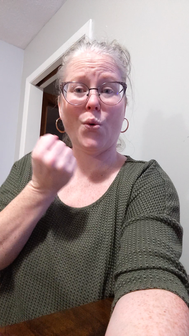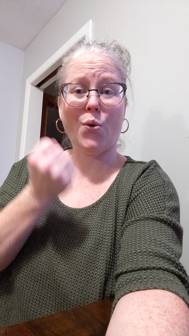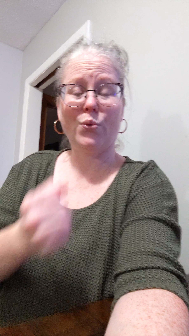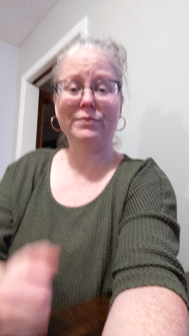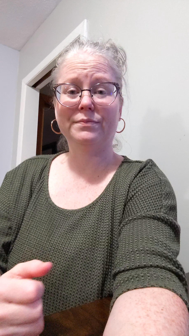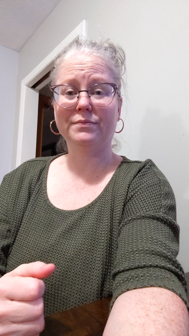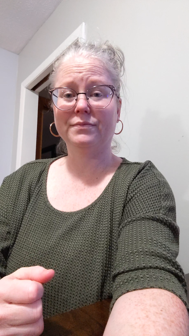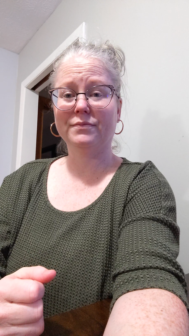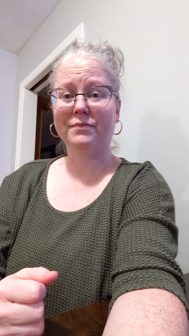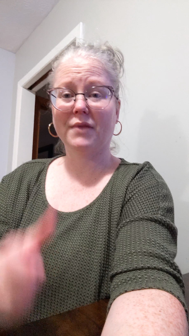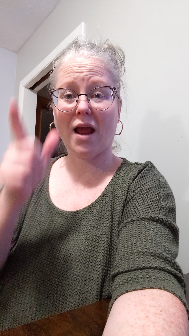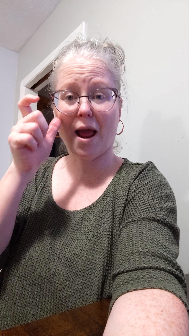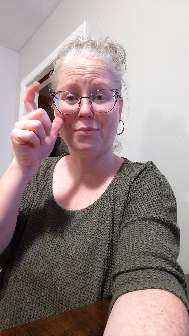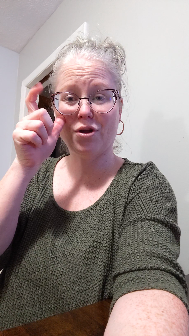camera